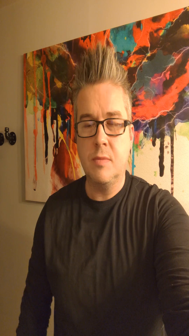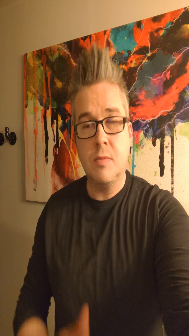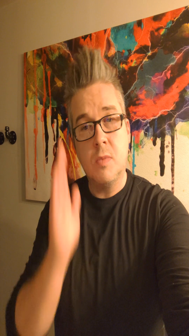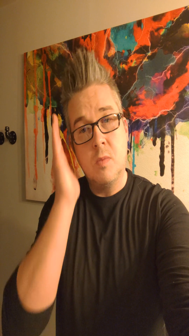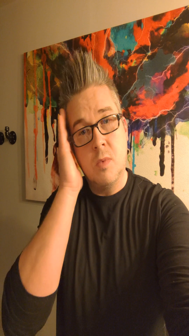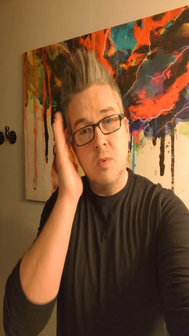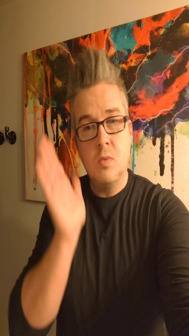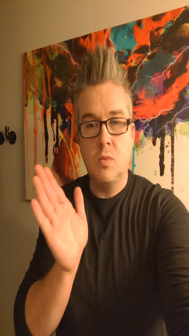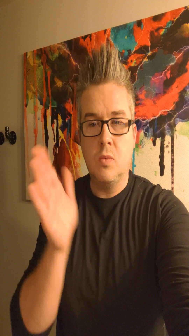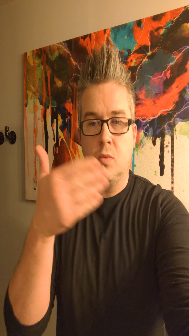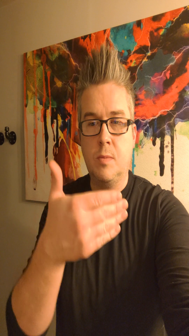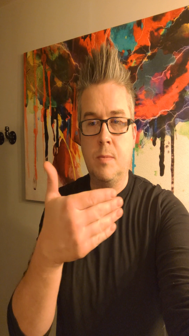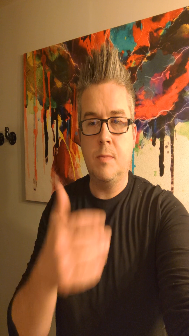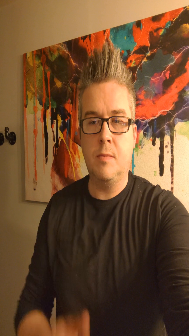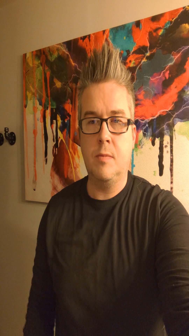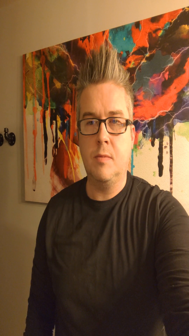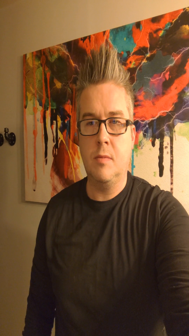bedroom